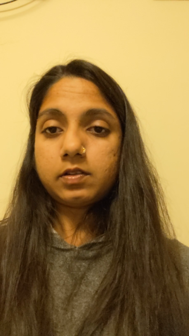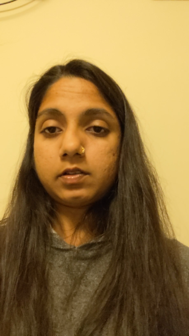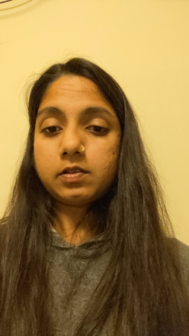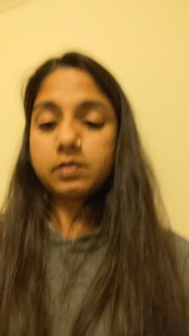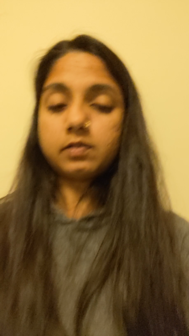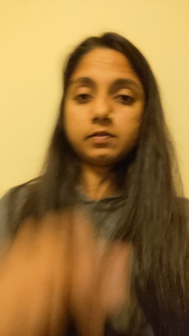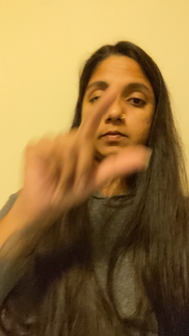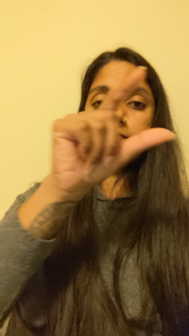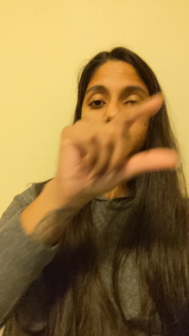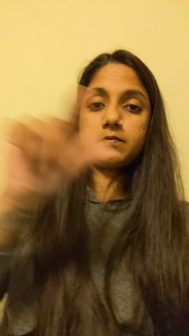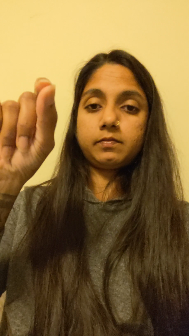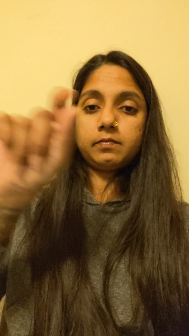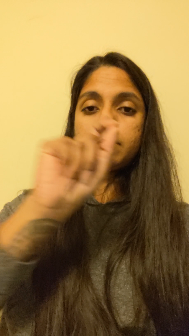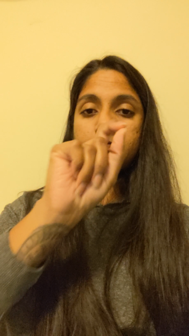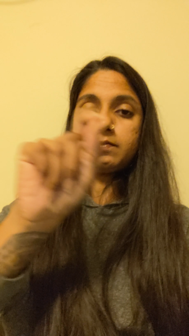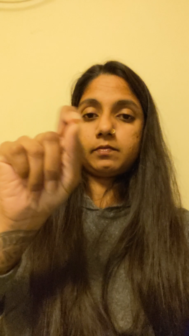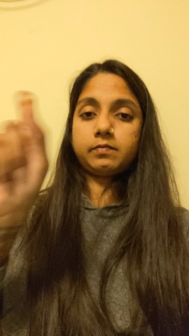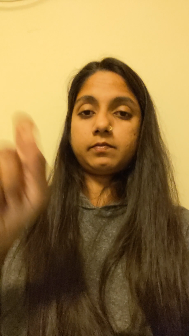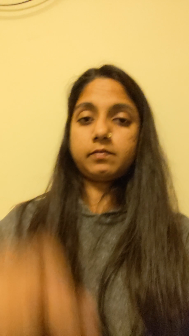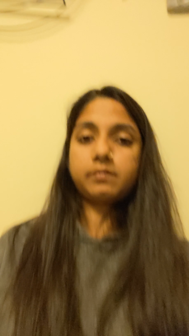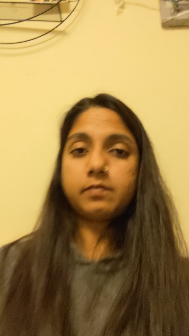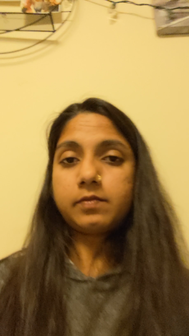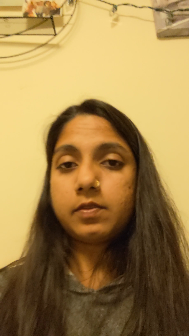peas